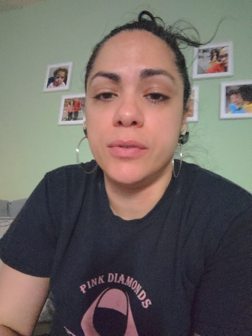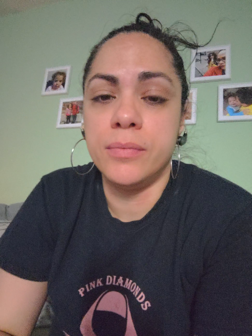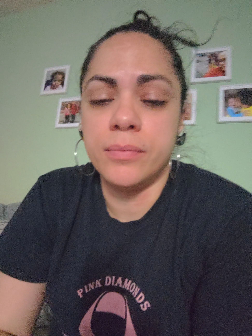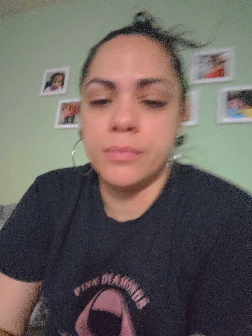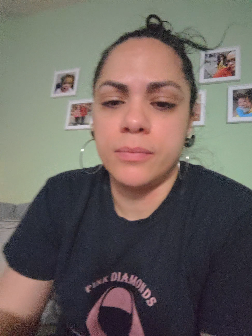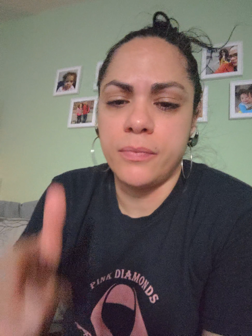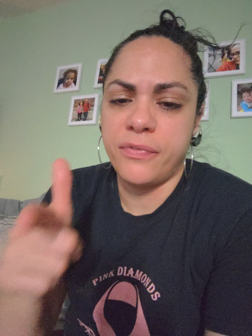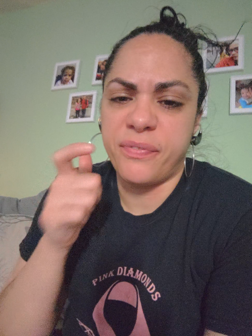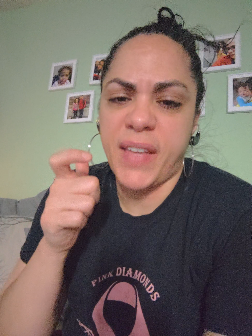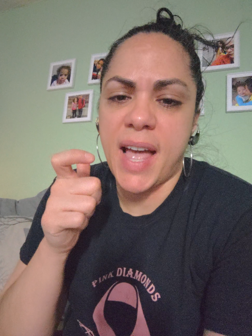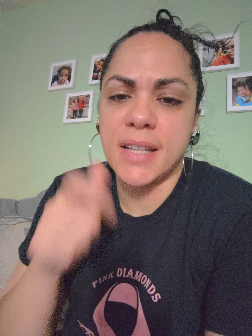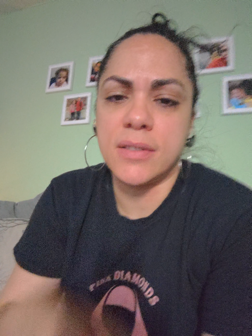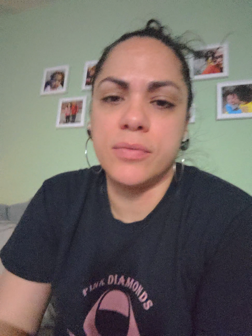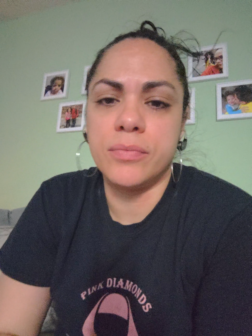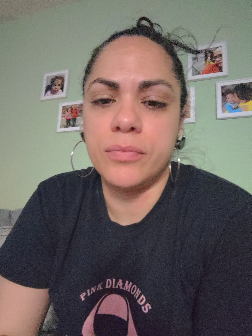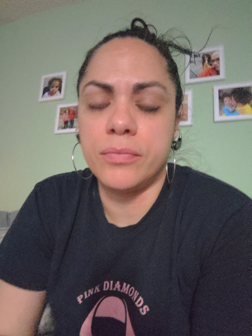fast